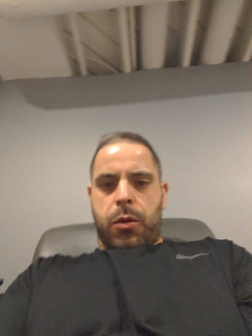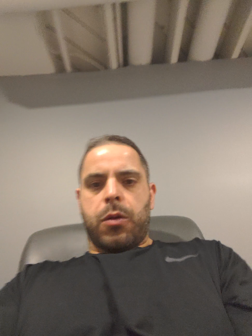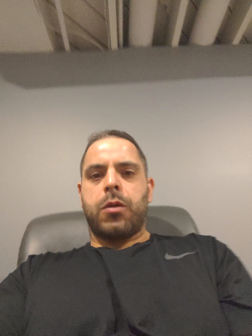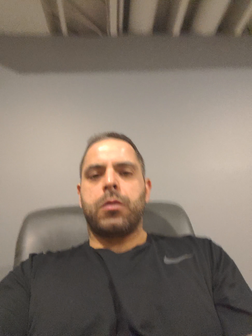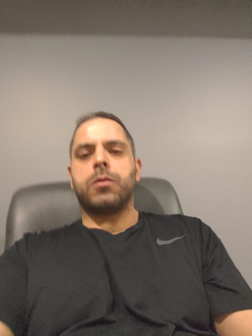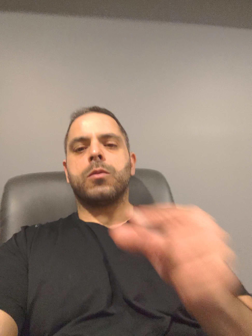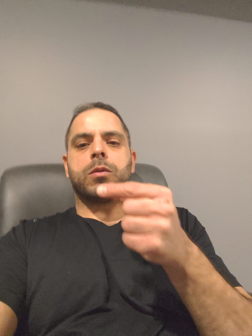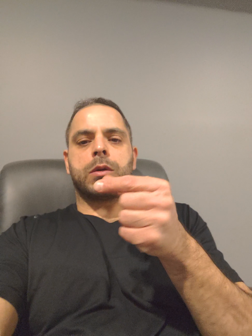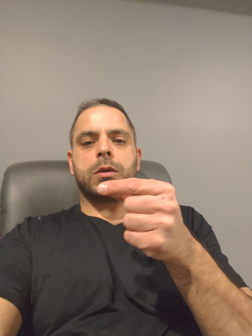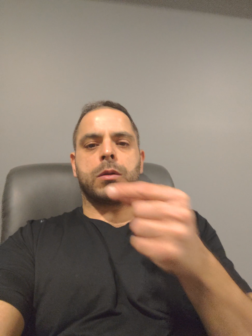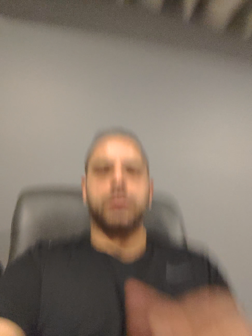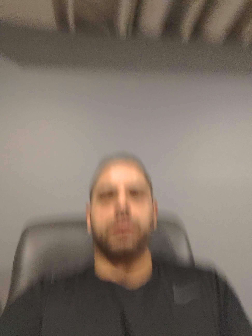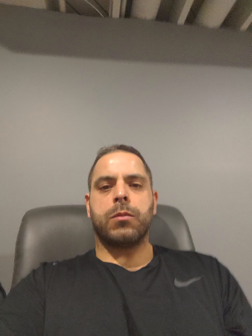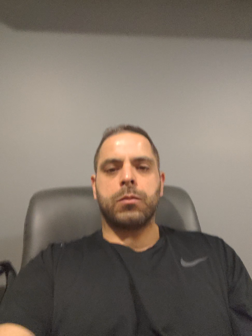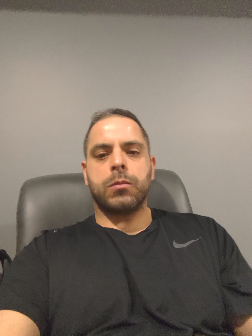green